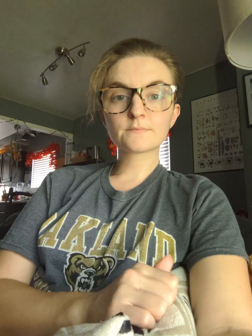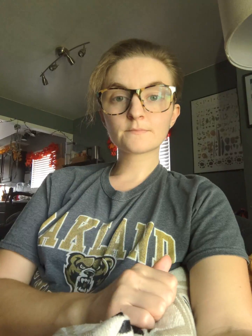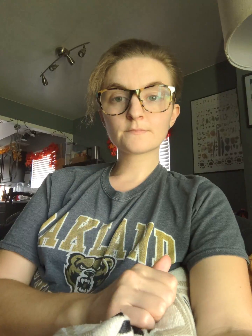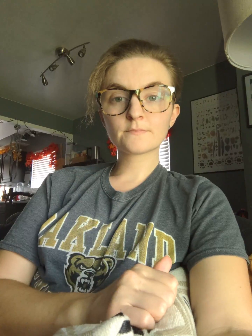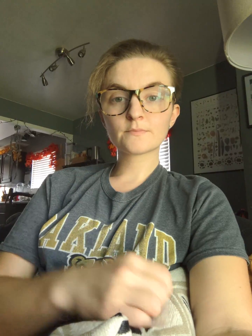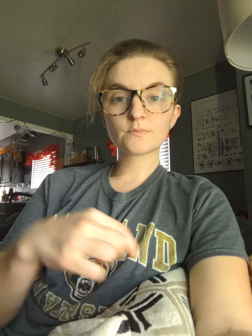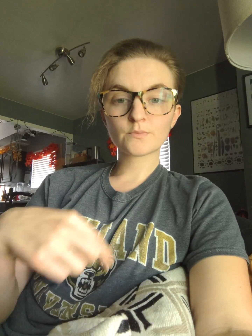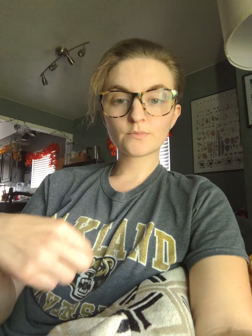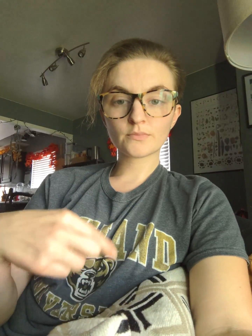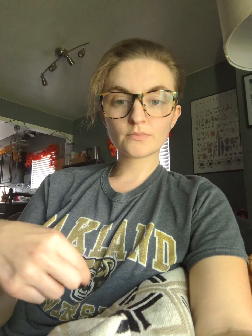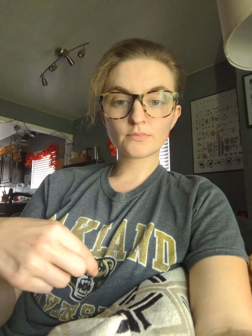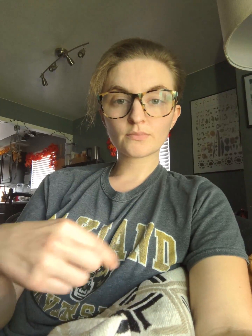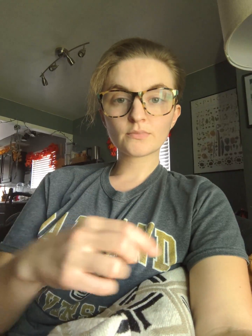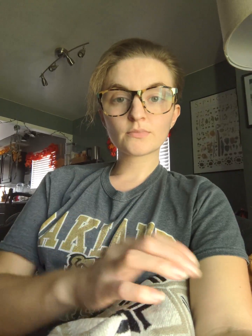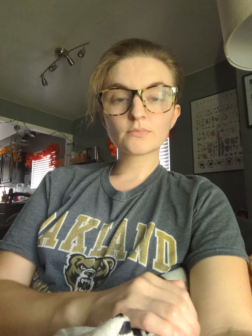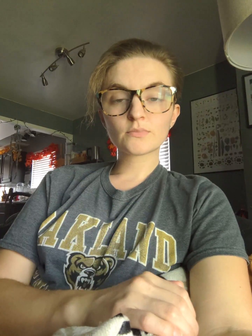belly button